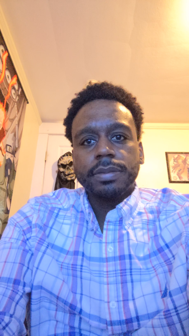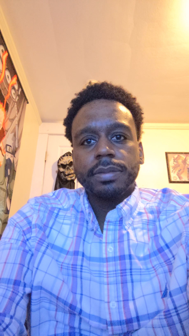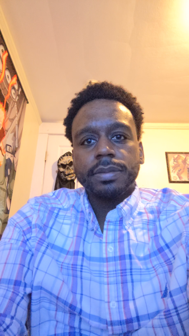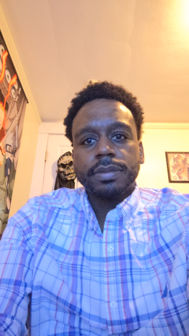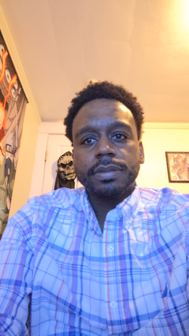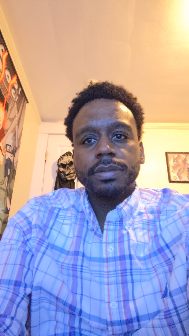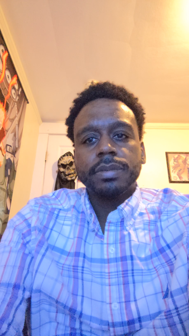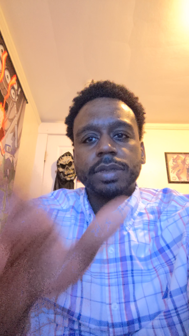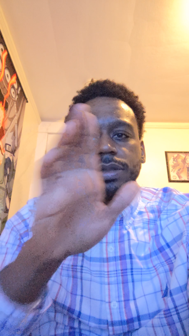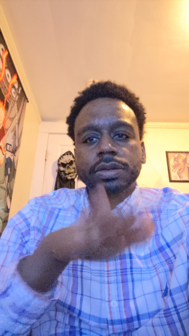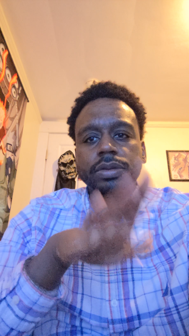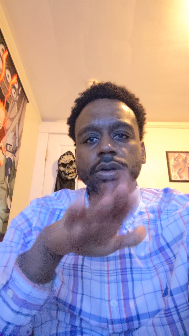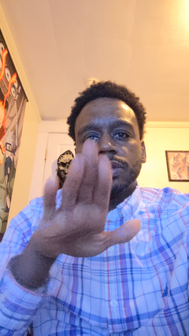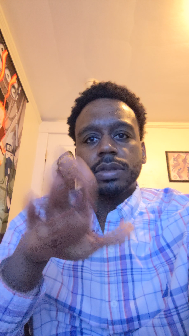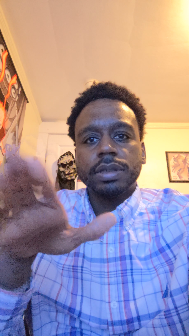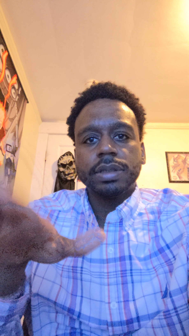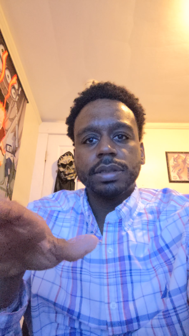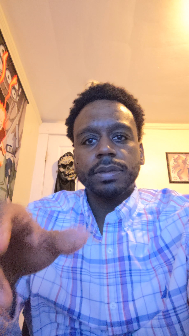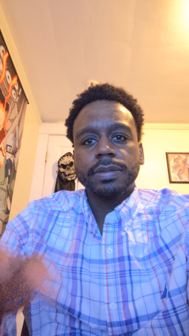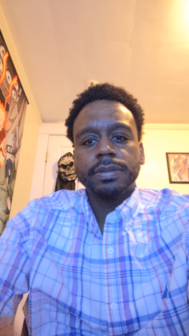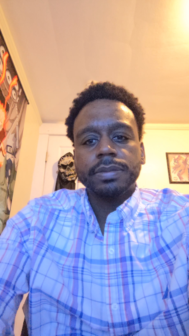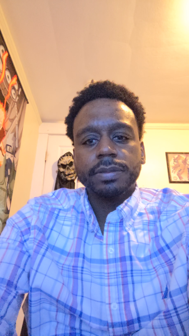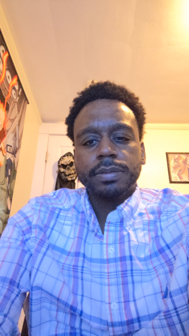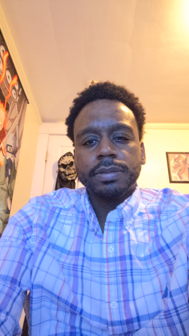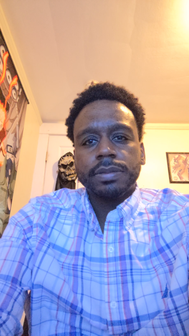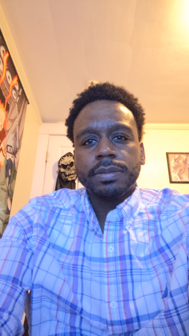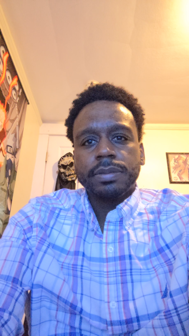children